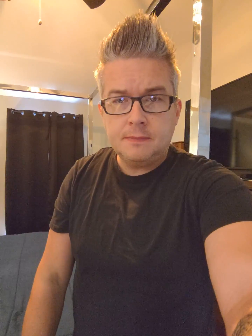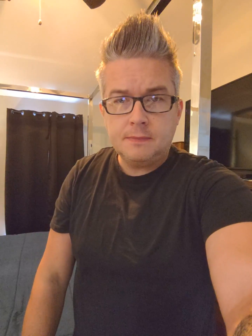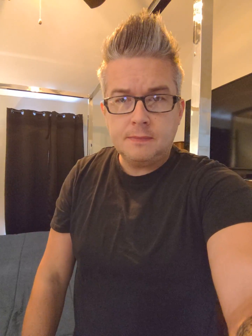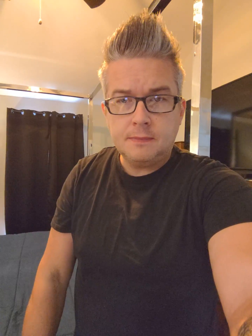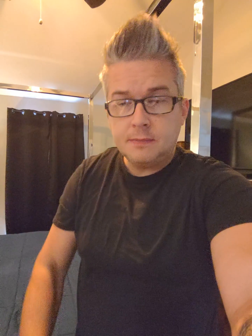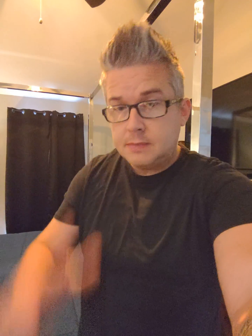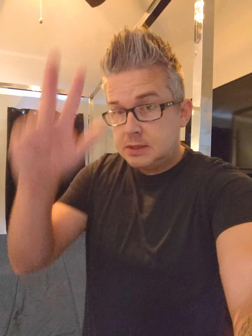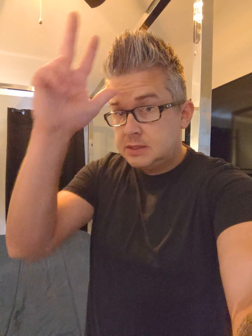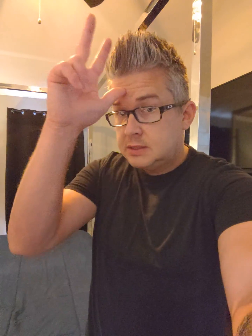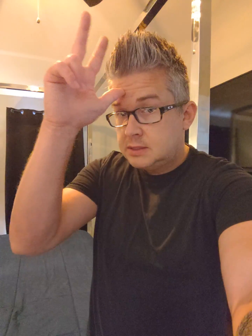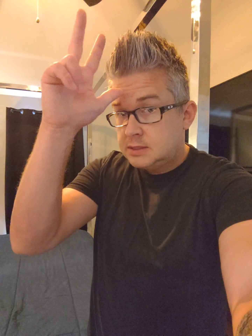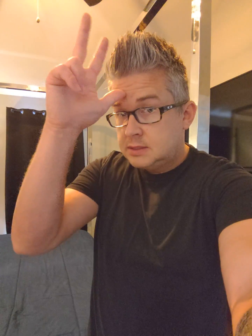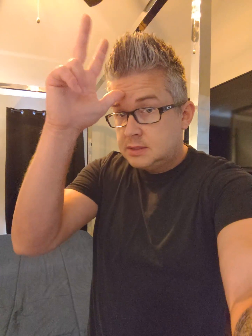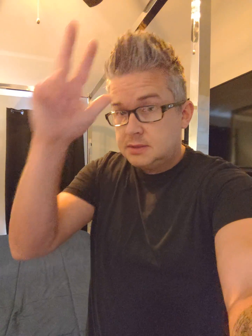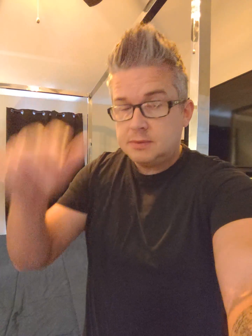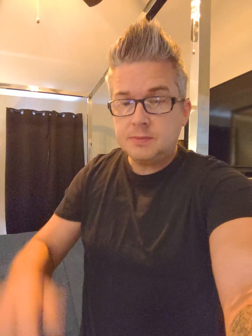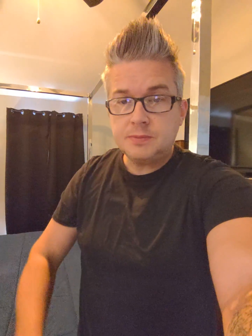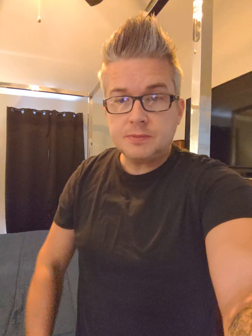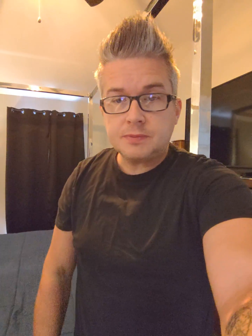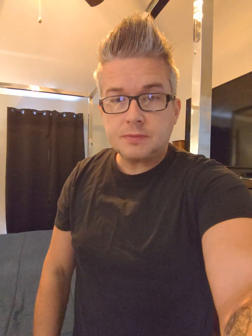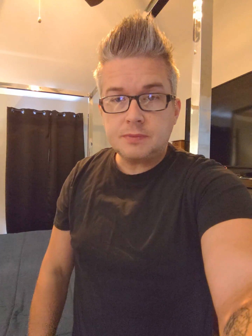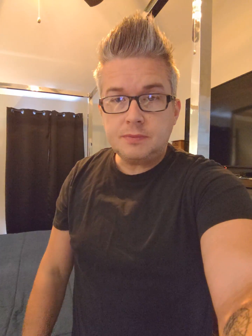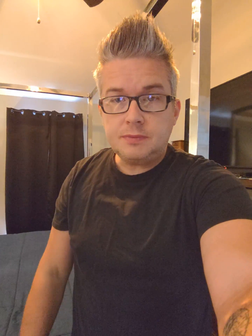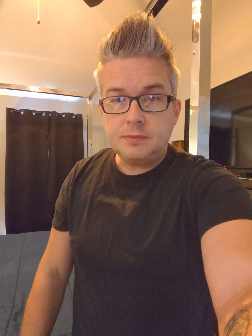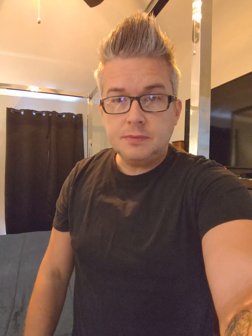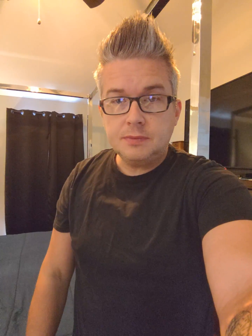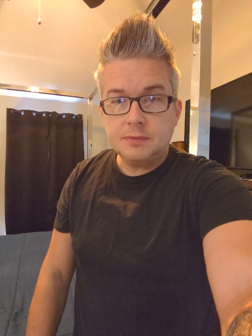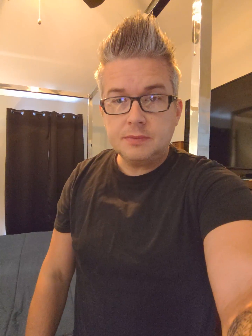rooster